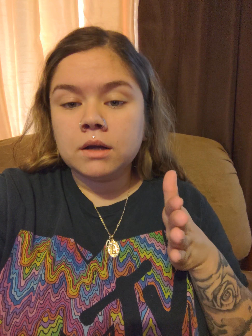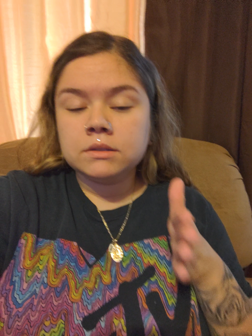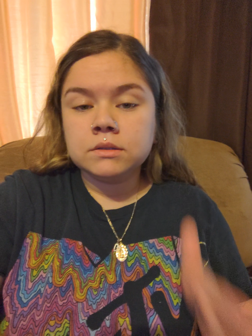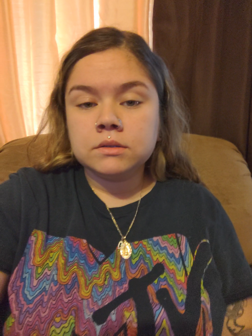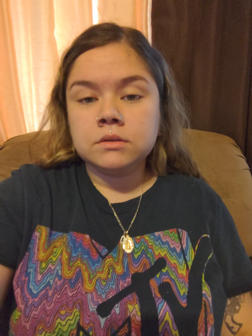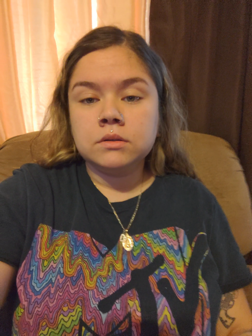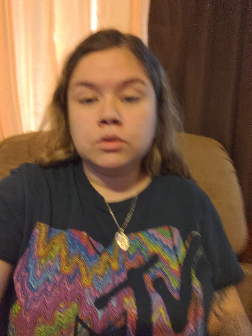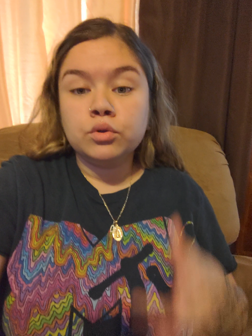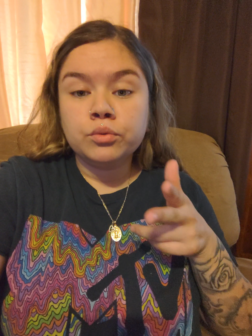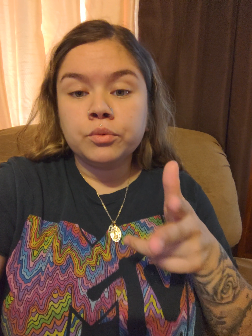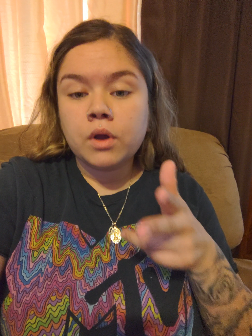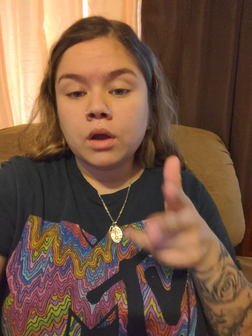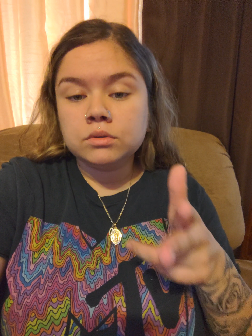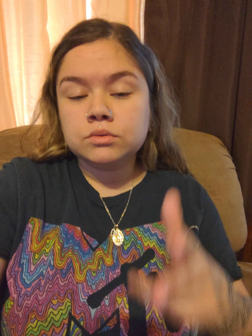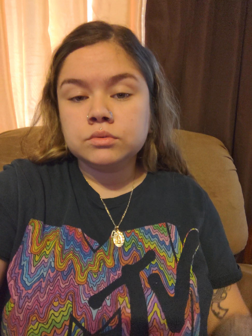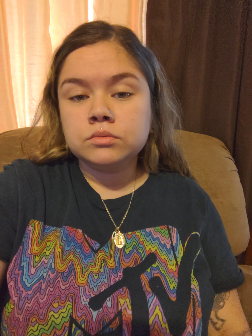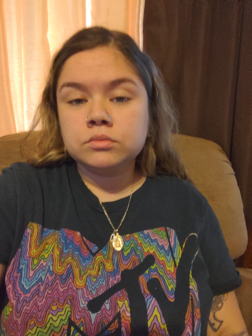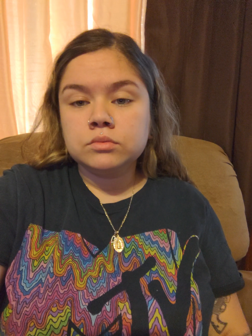garage